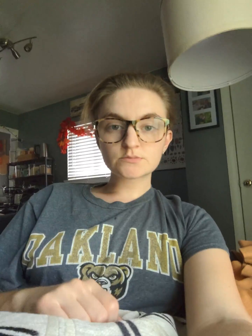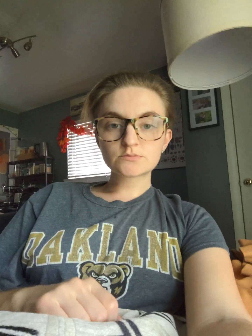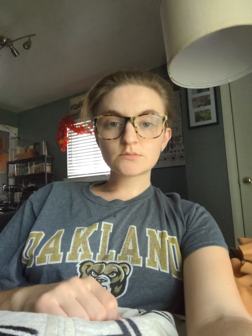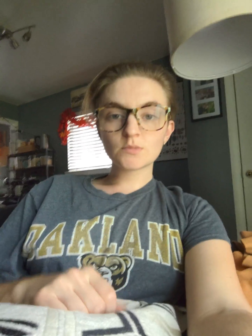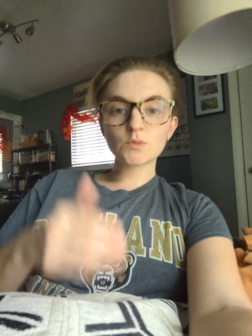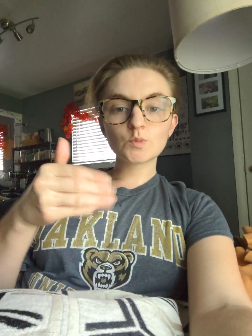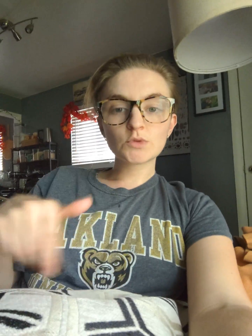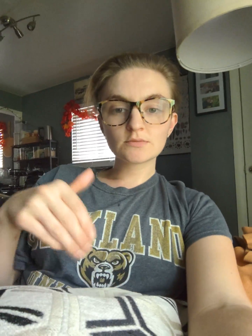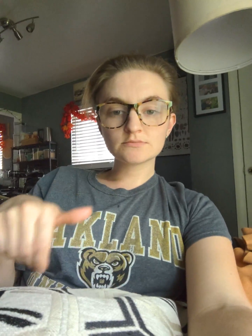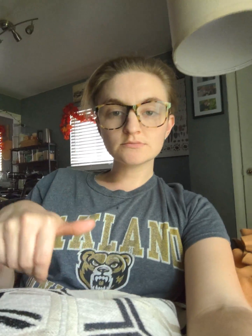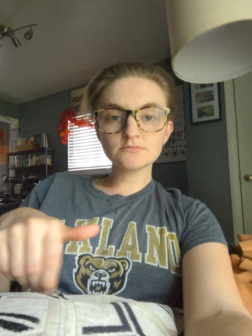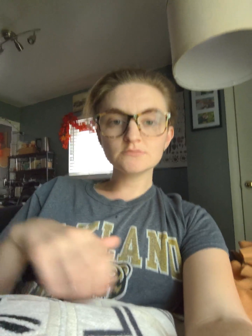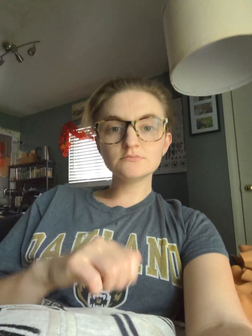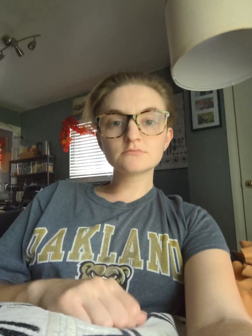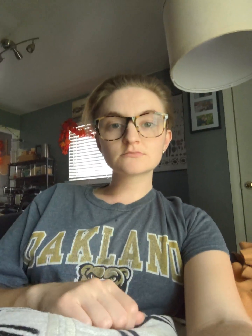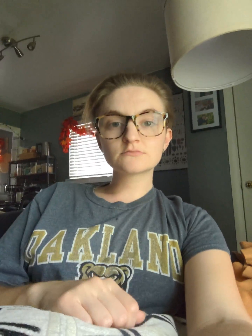shorts